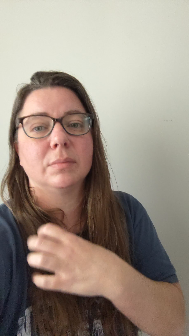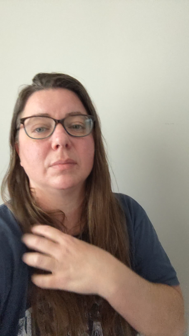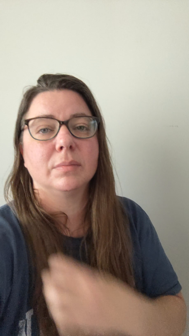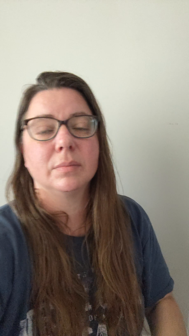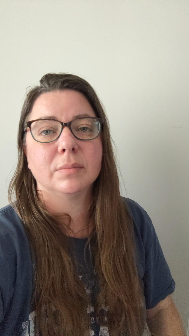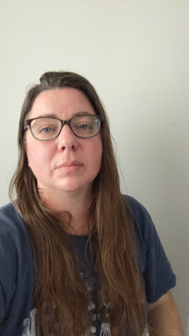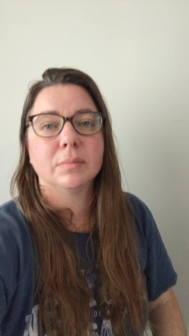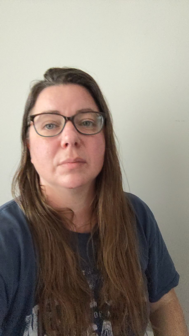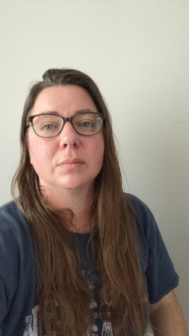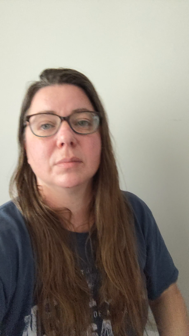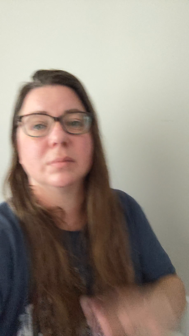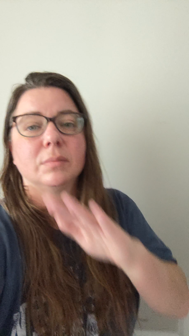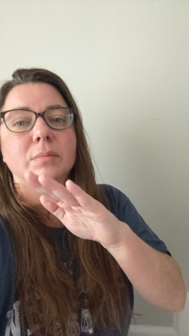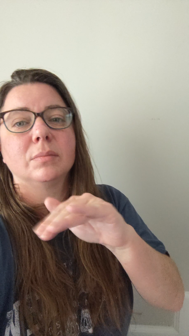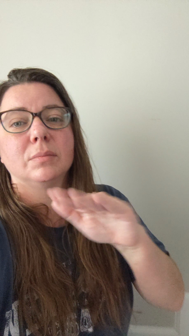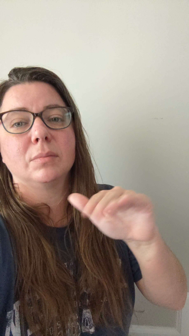children